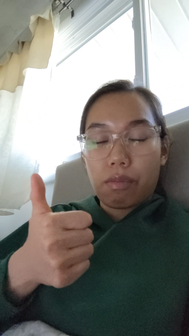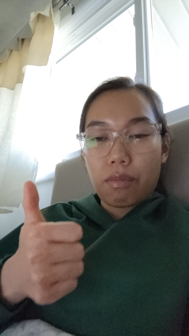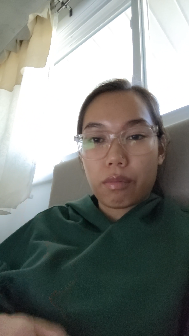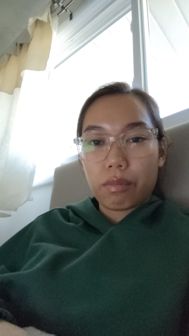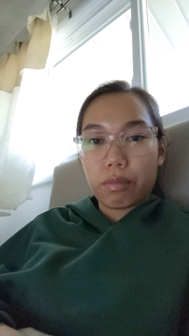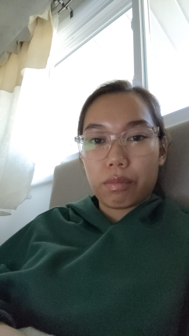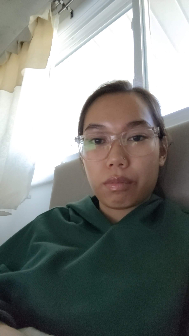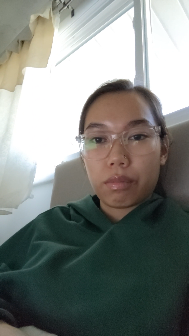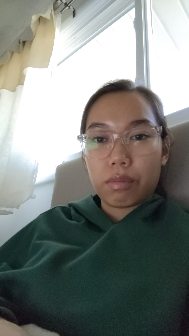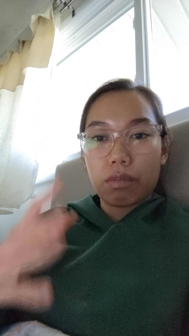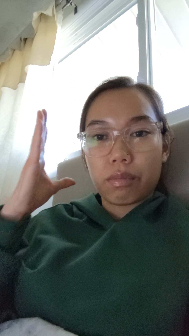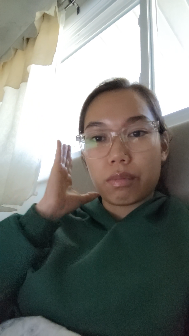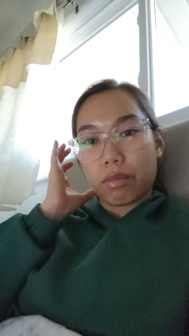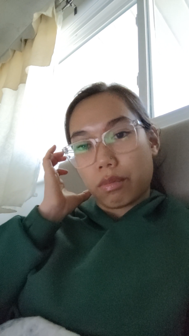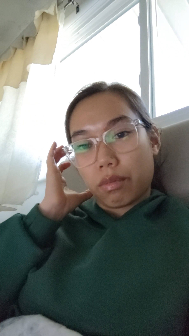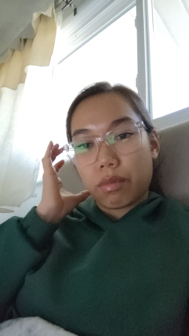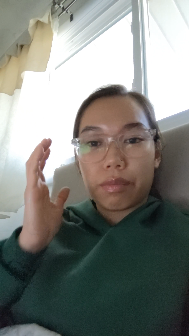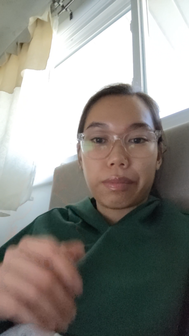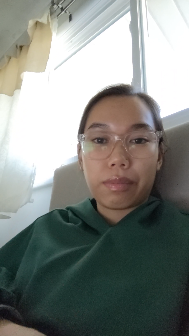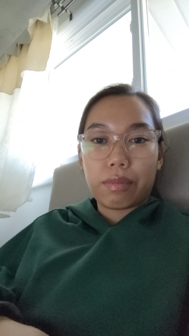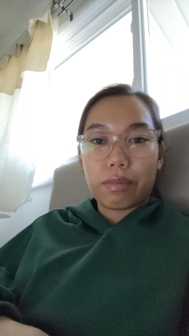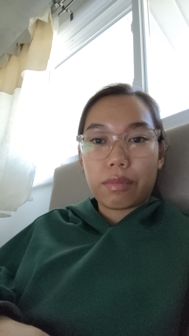pillow